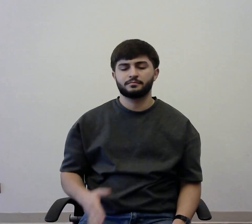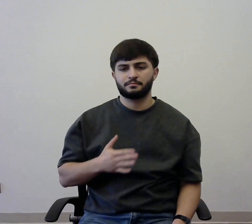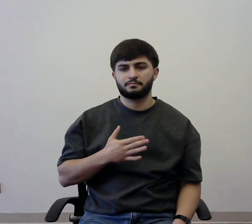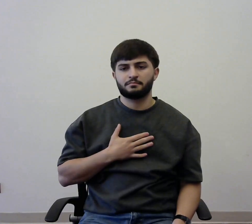mən